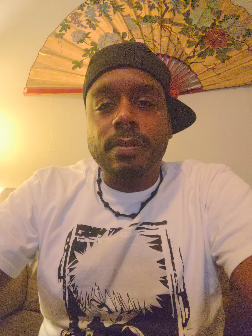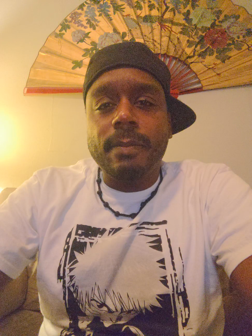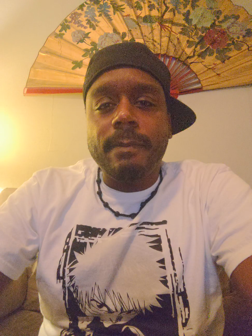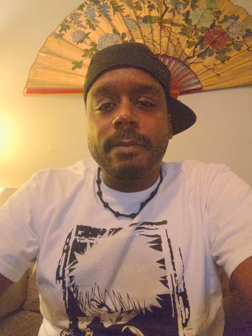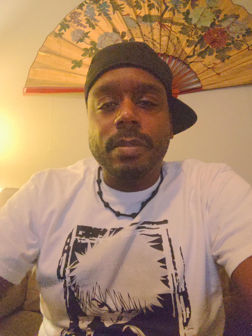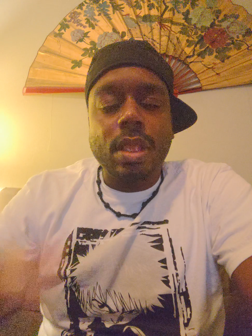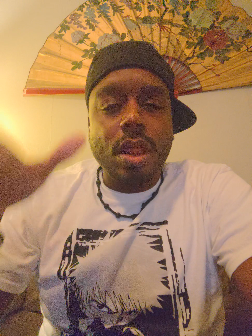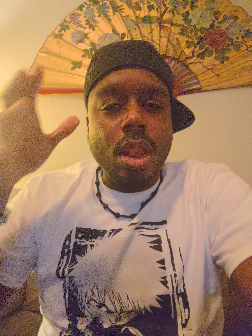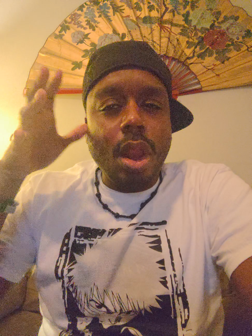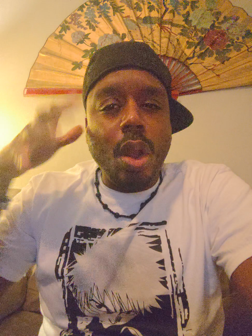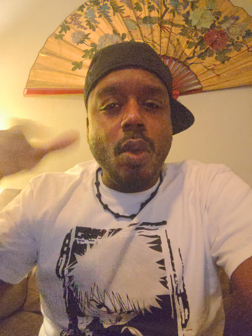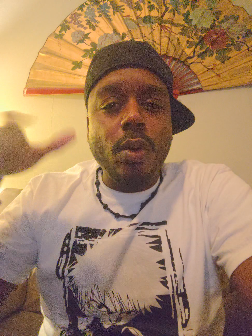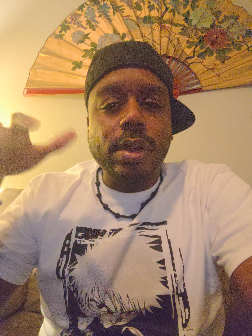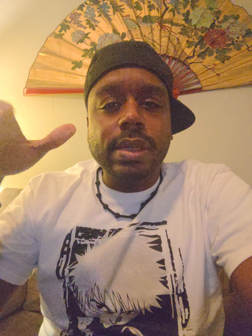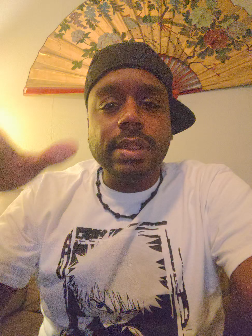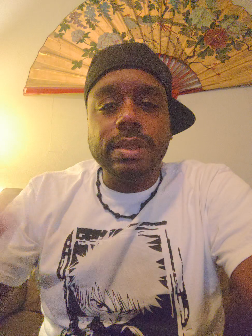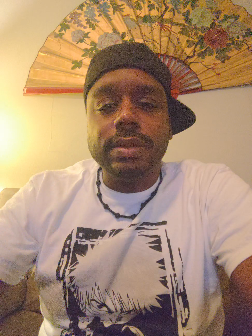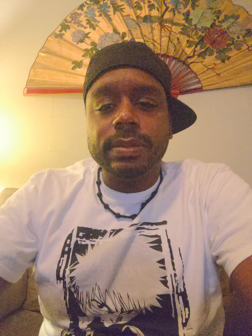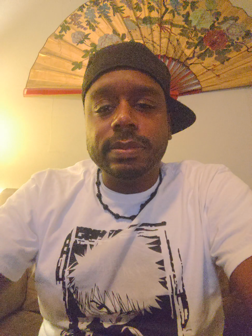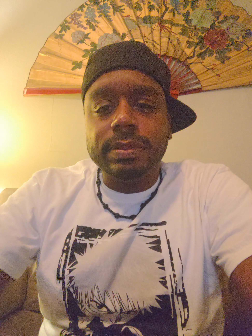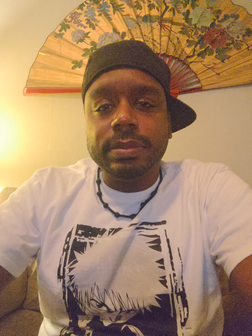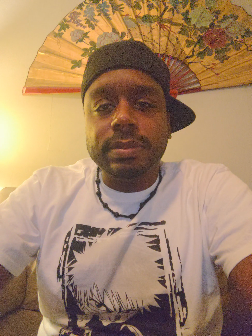noisy